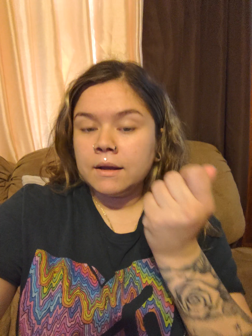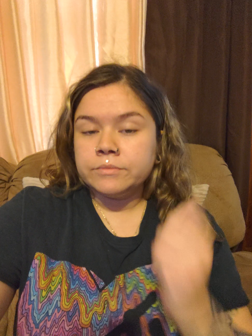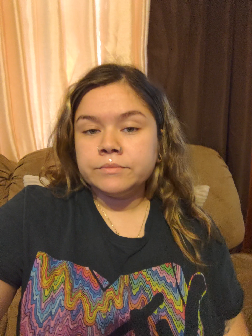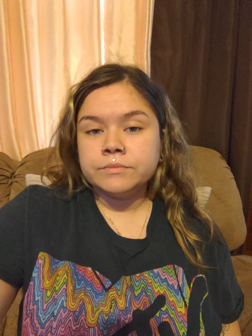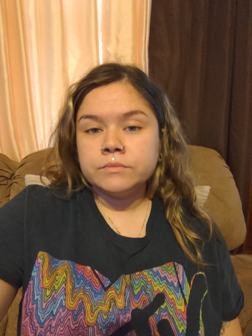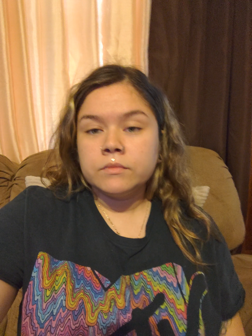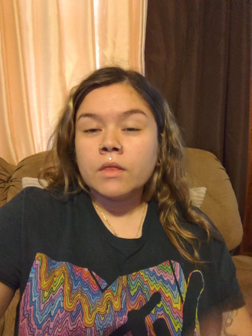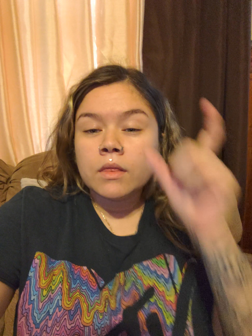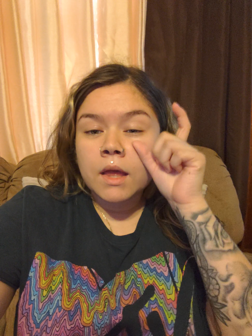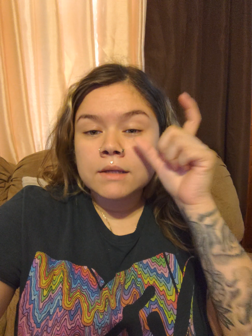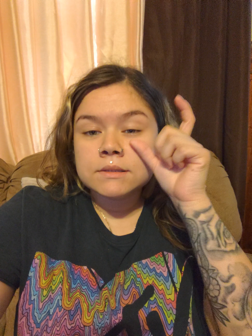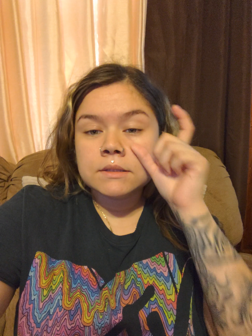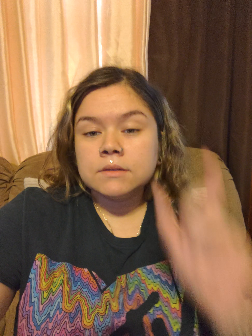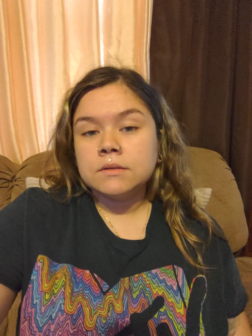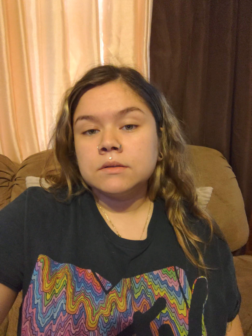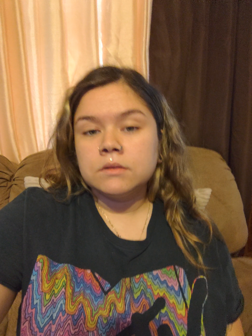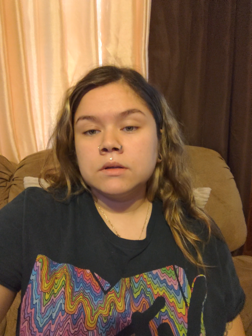glasses